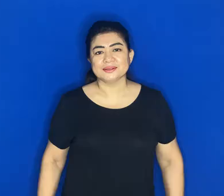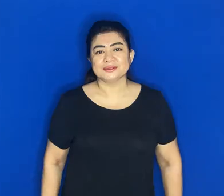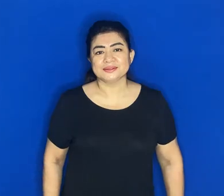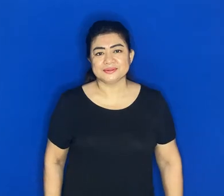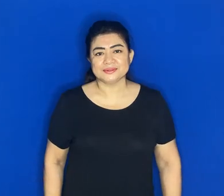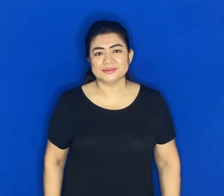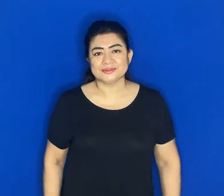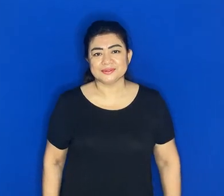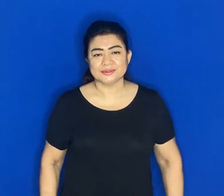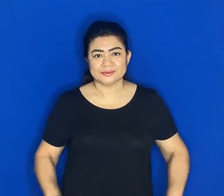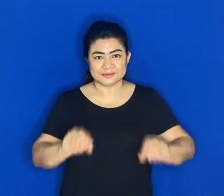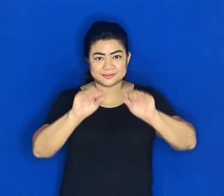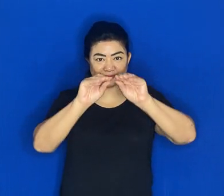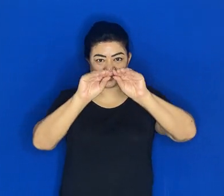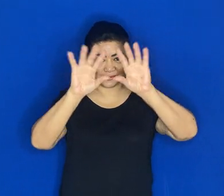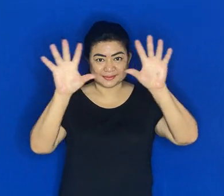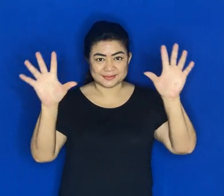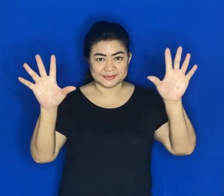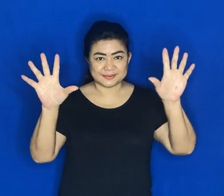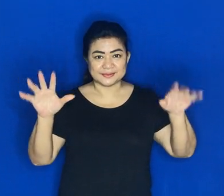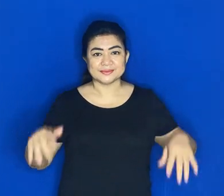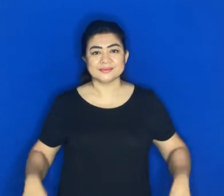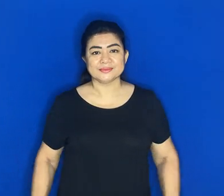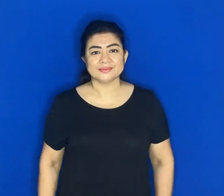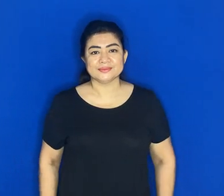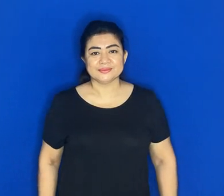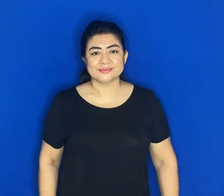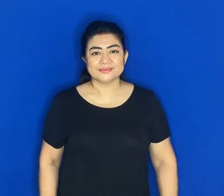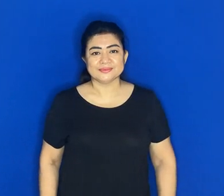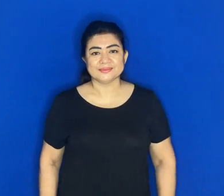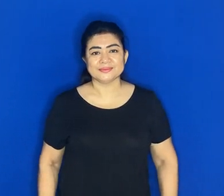light